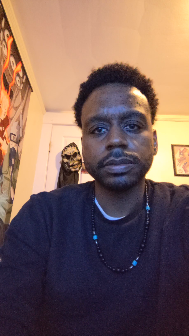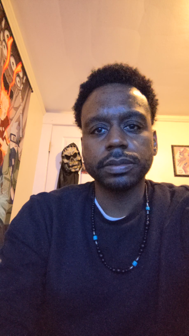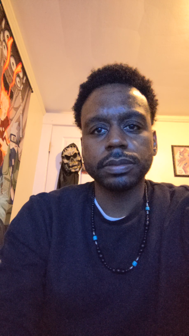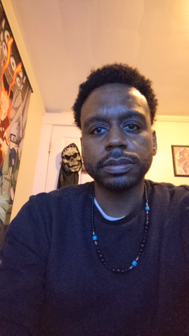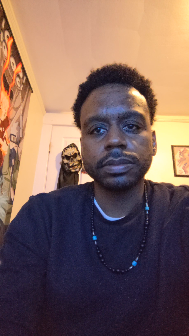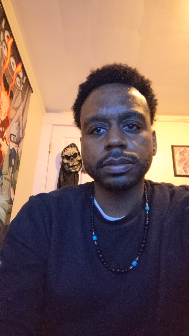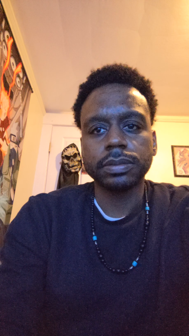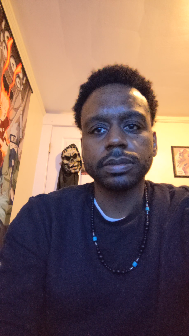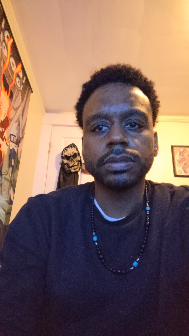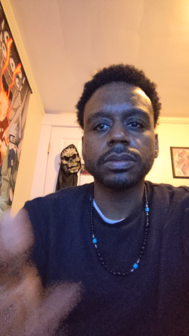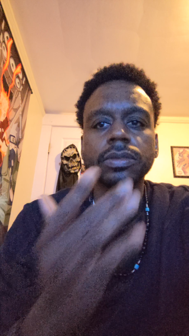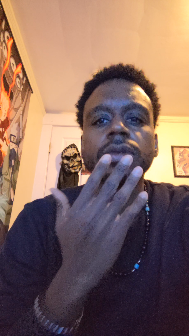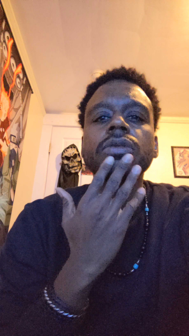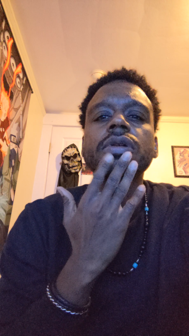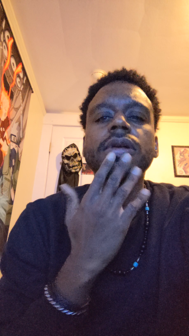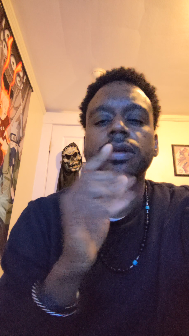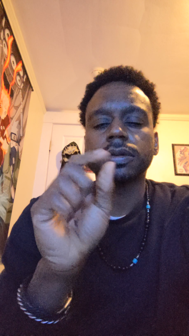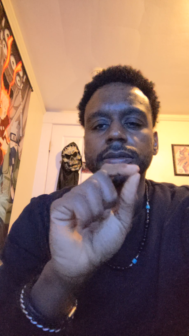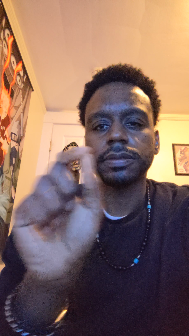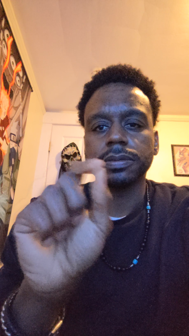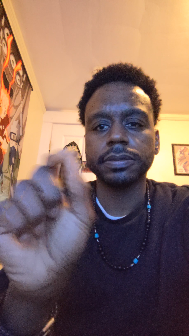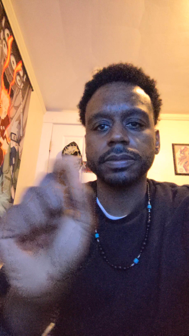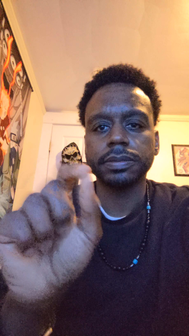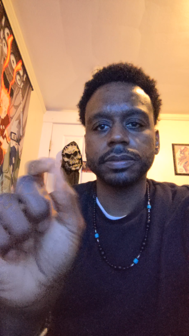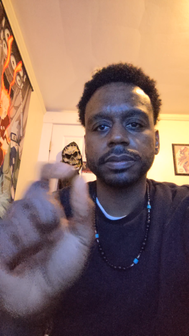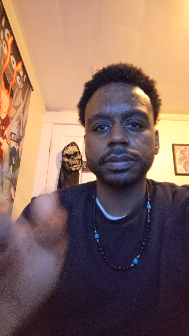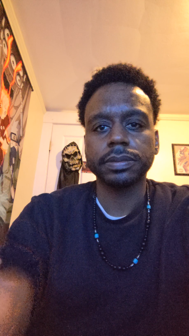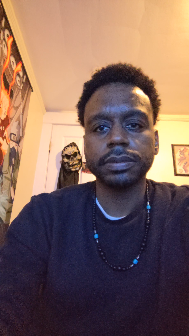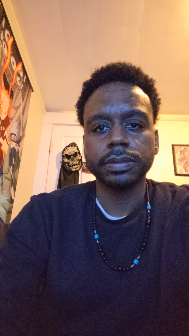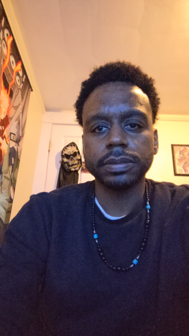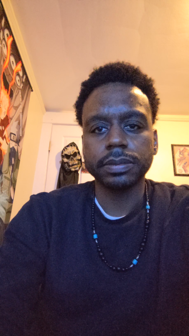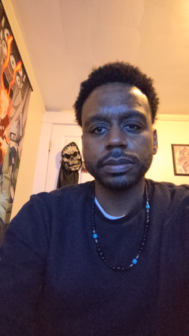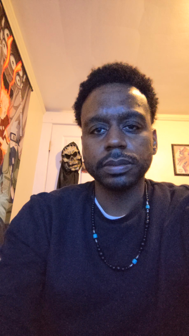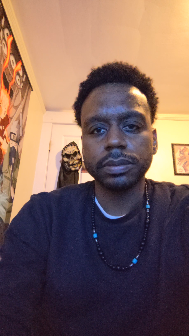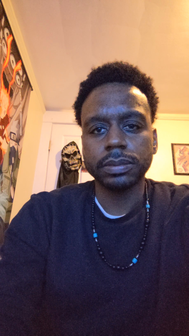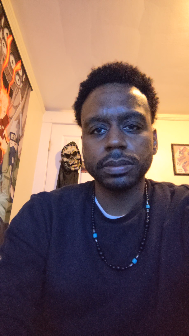crayon